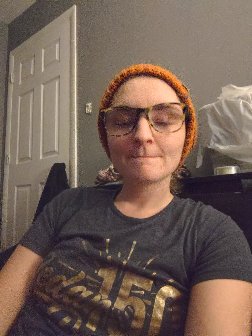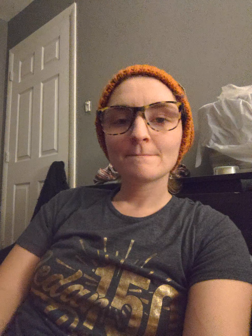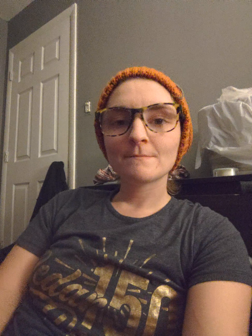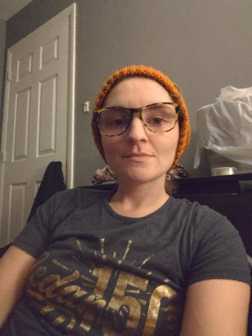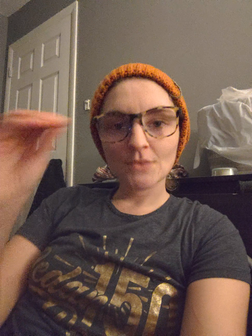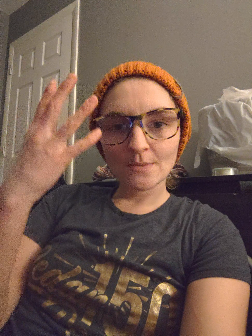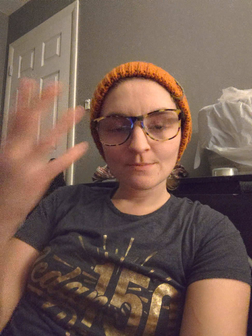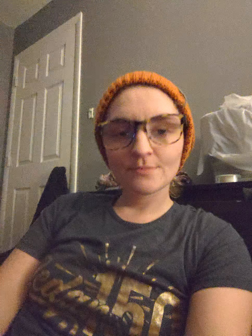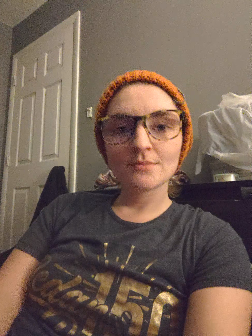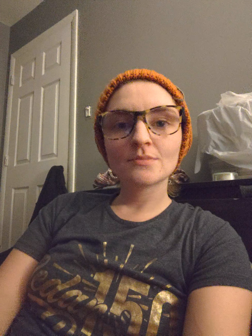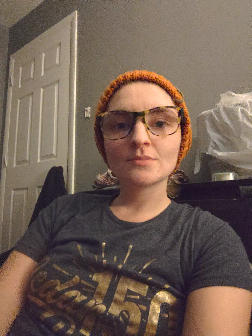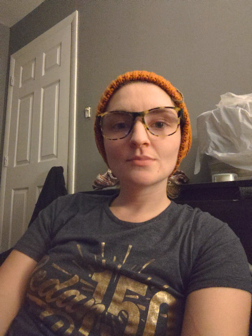sun